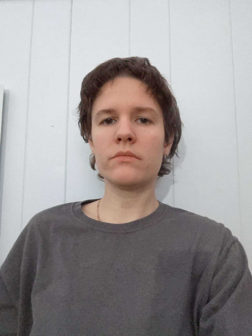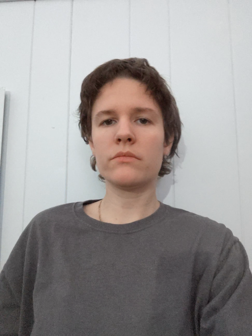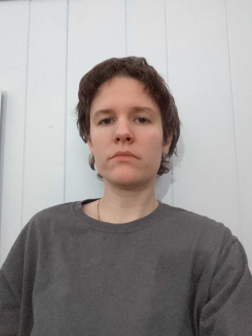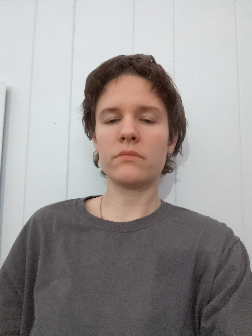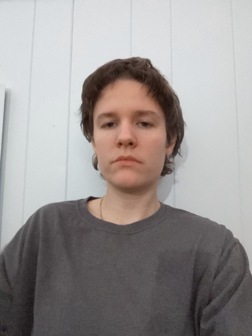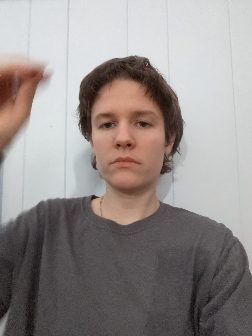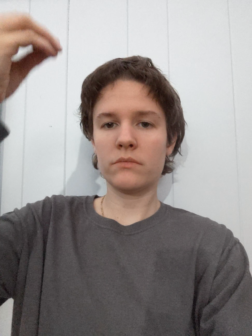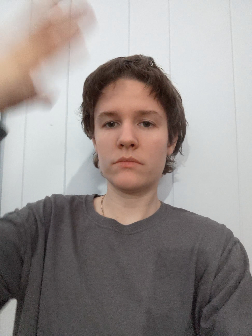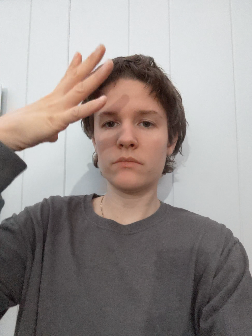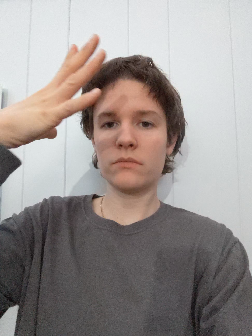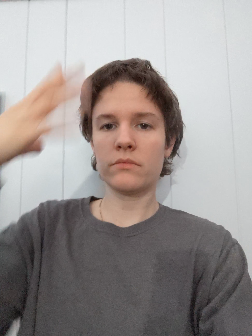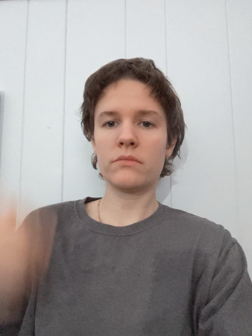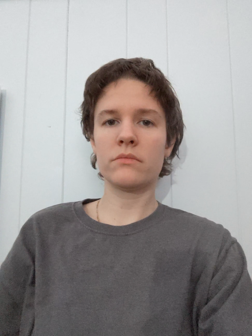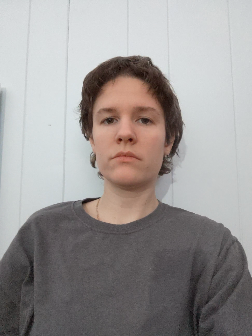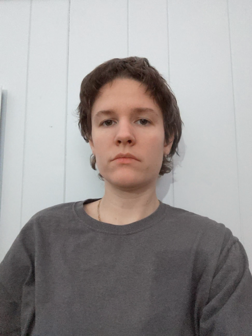sun